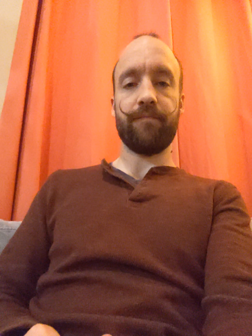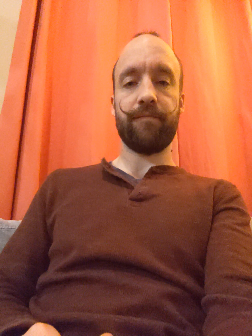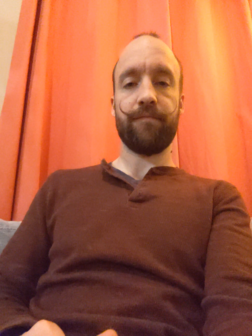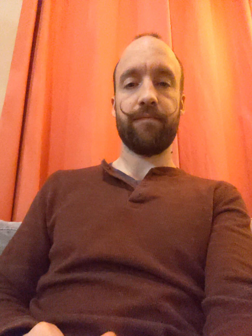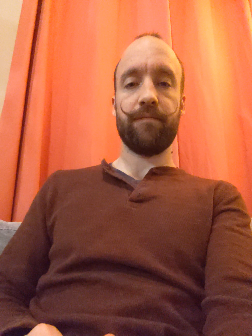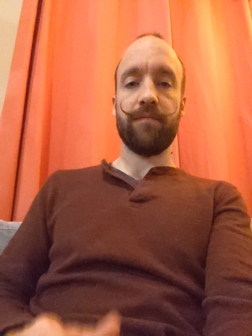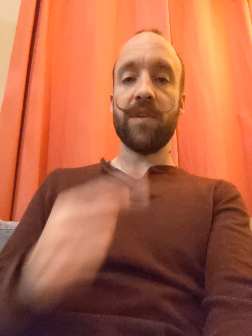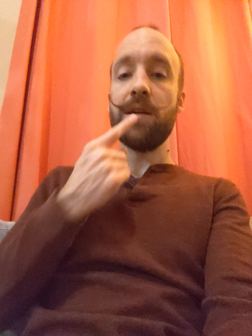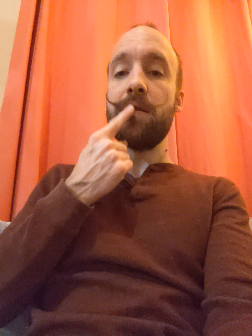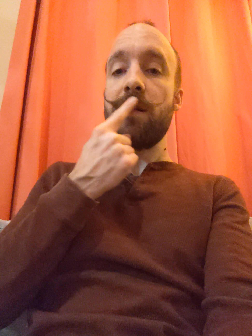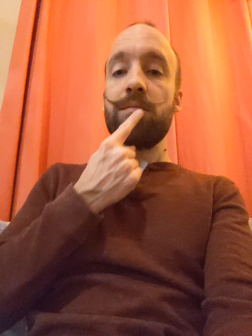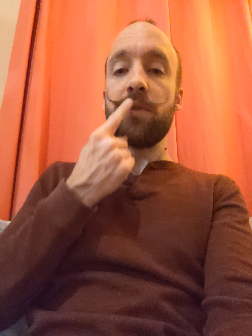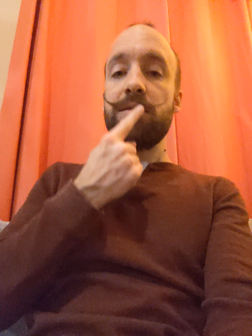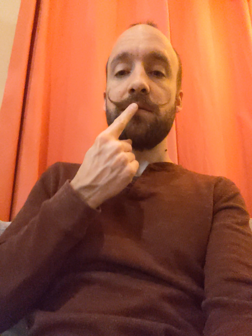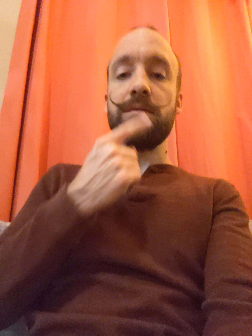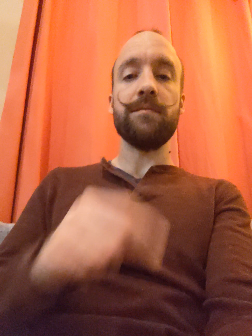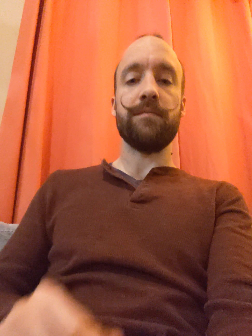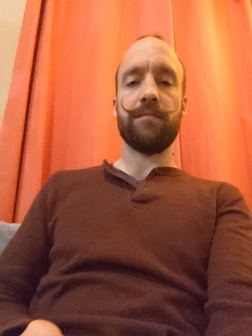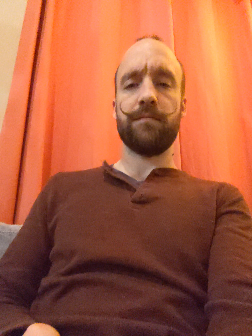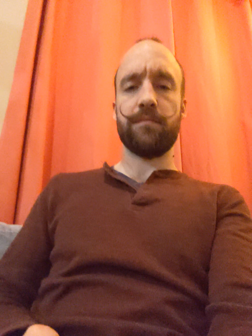lips